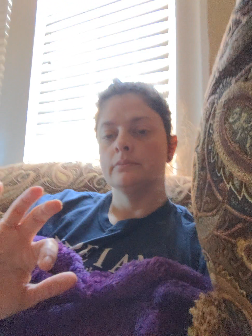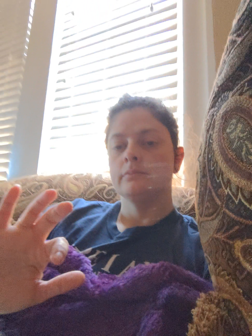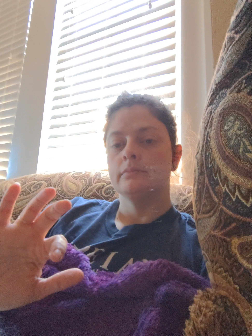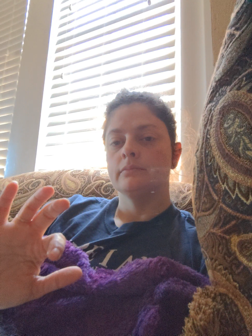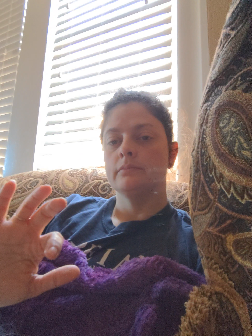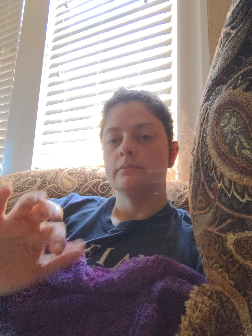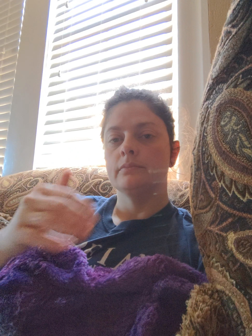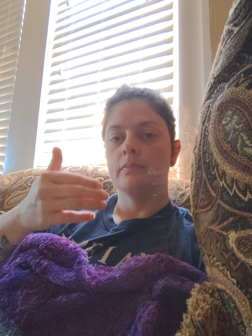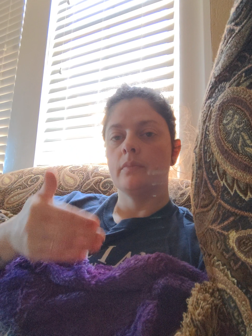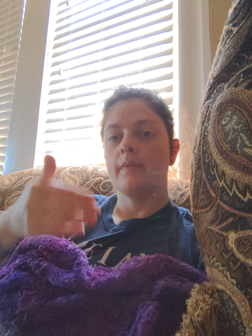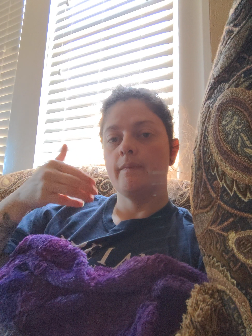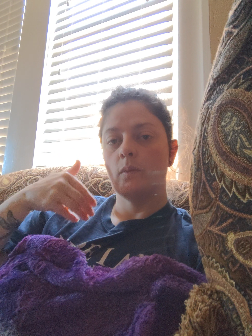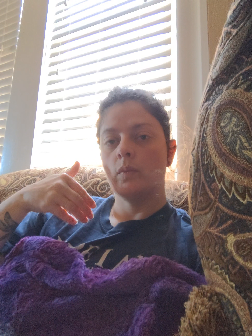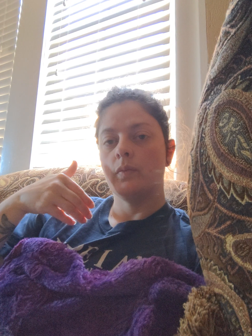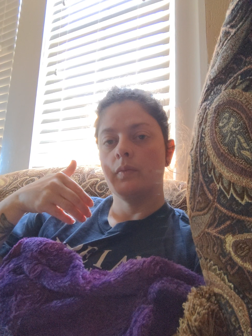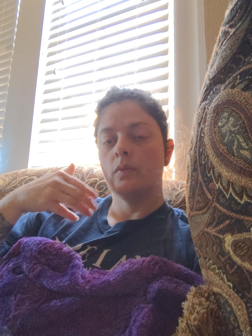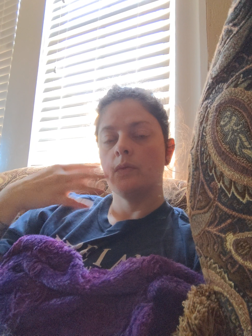before